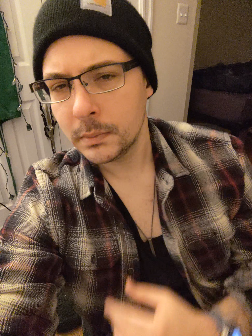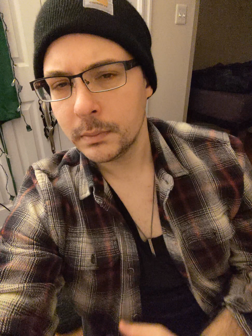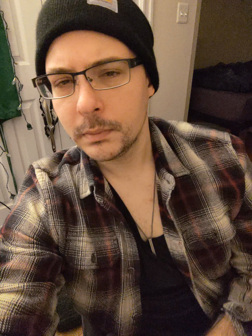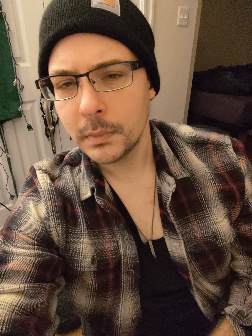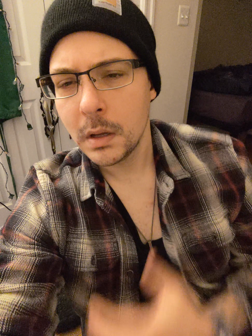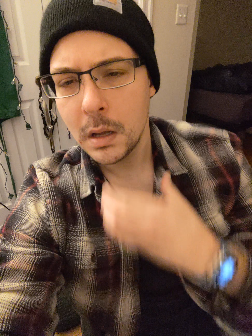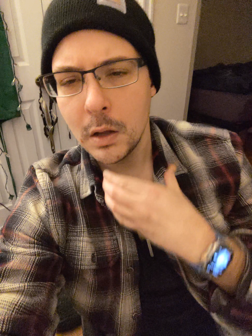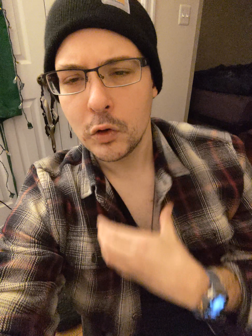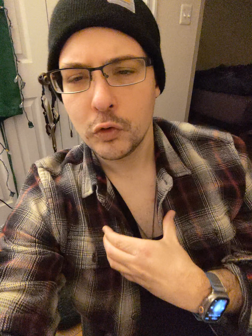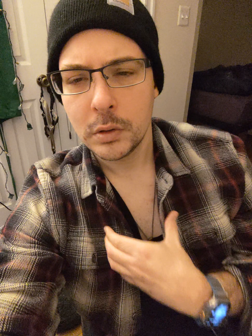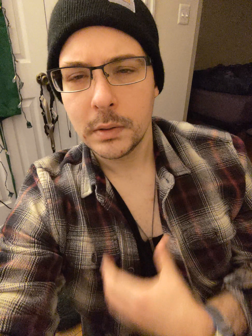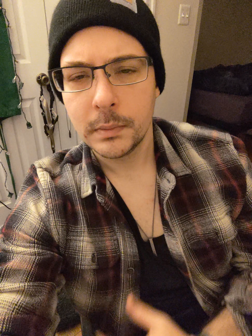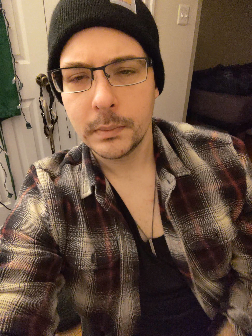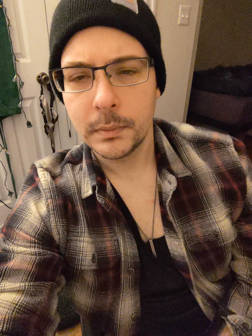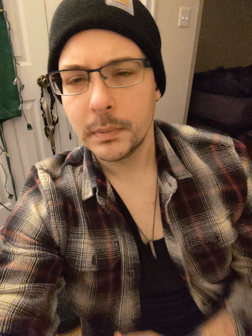hungry